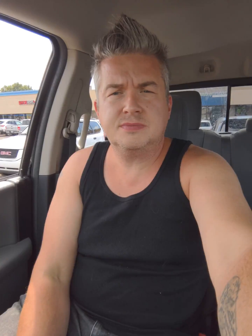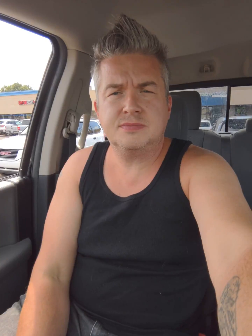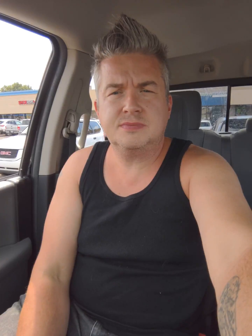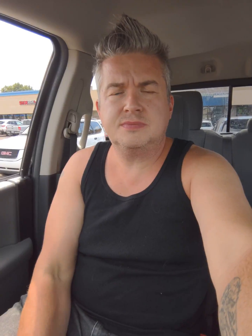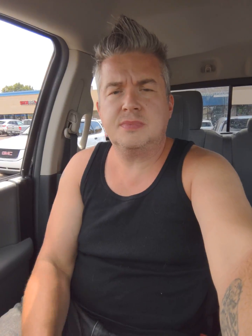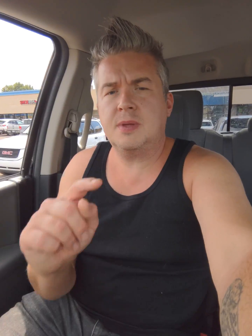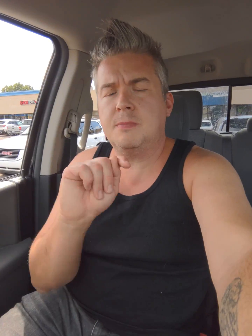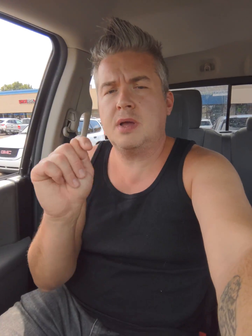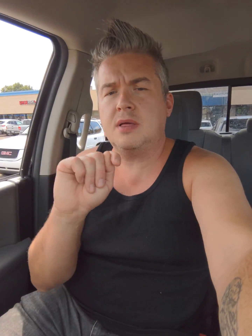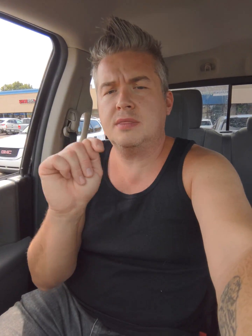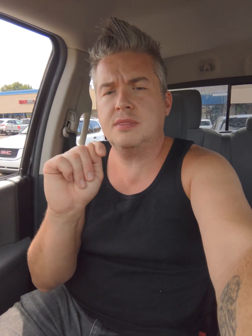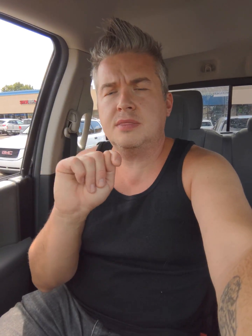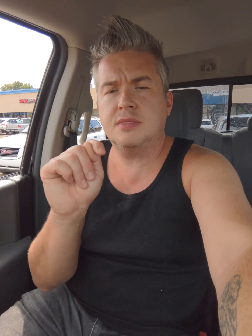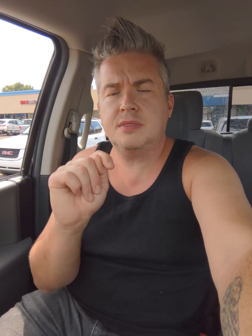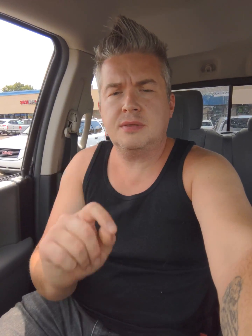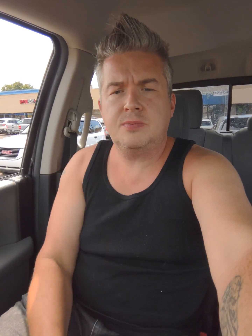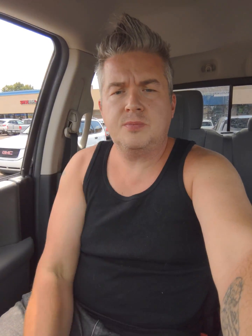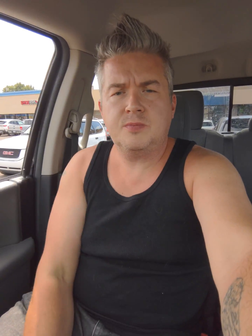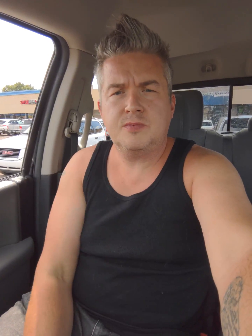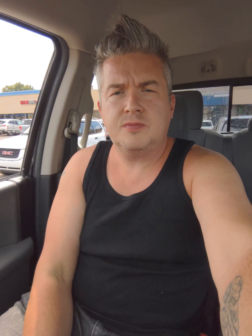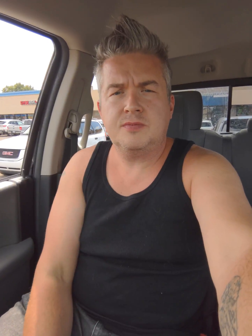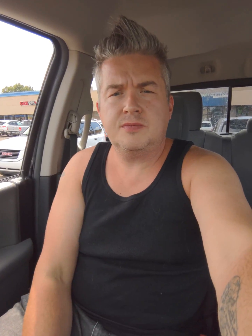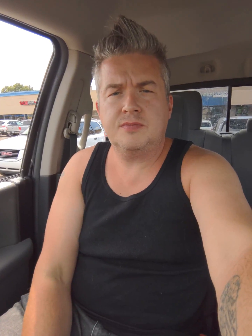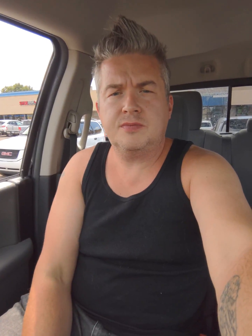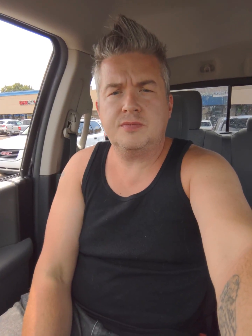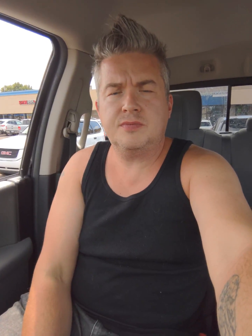bathroom